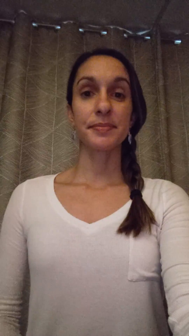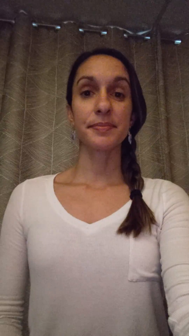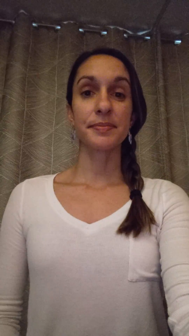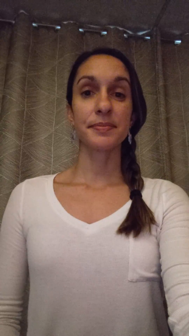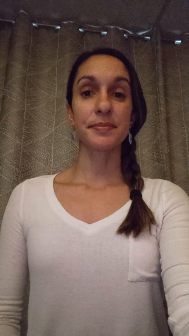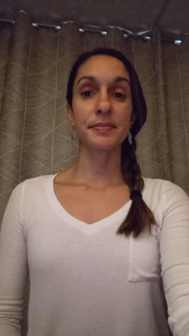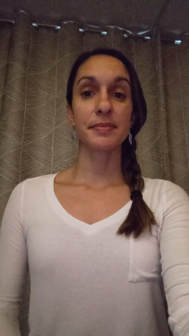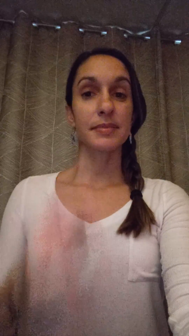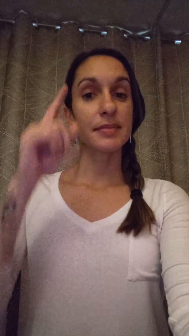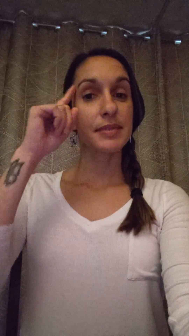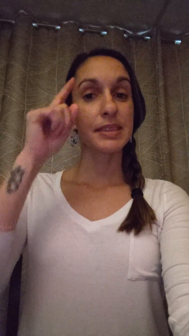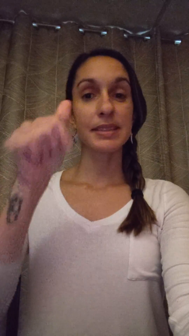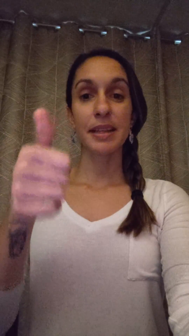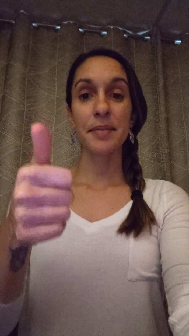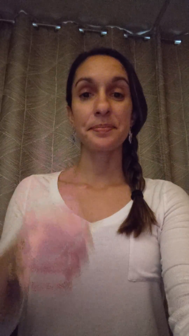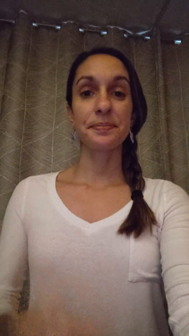dime